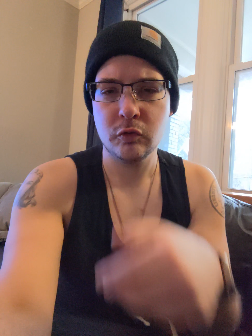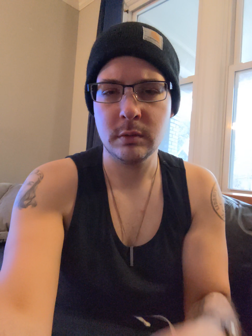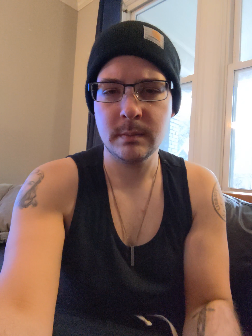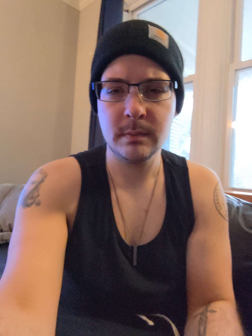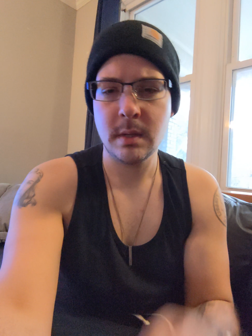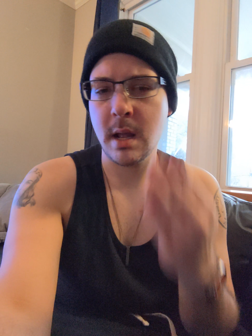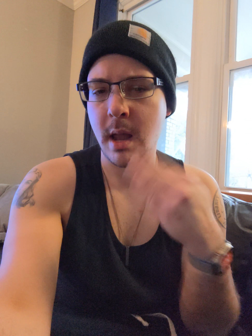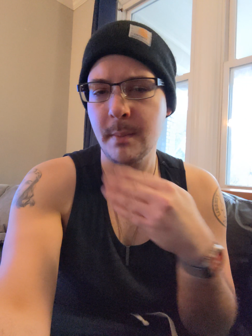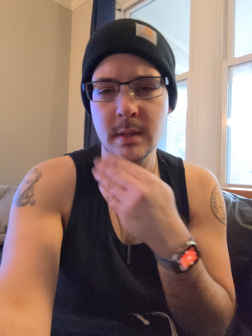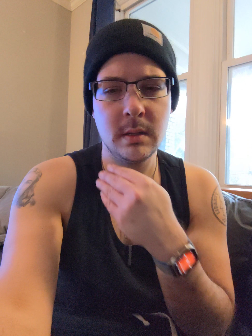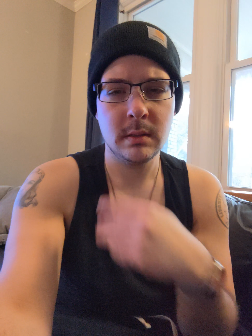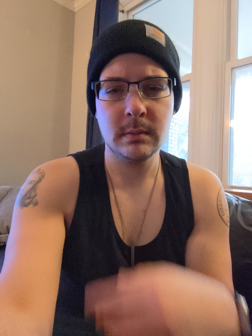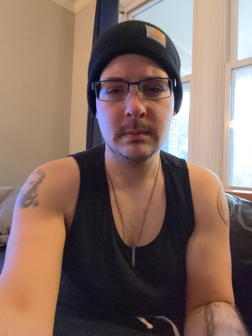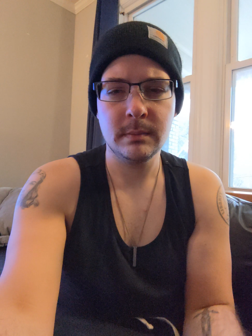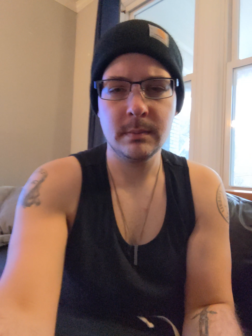napkin